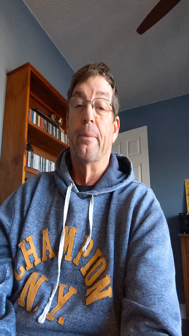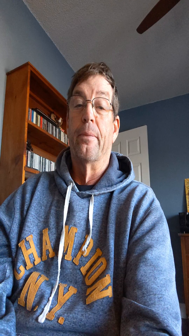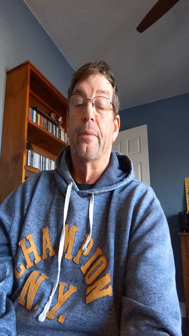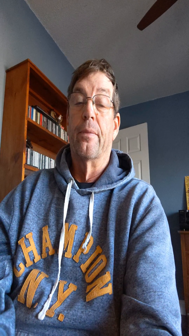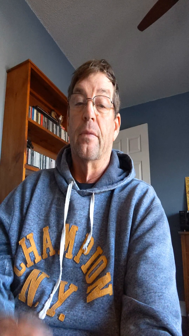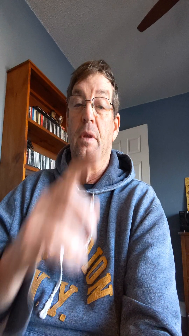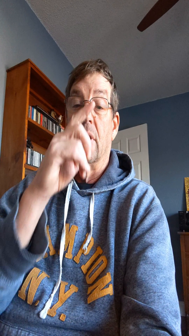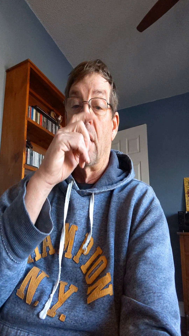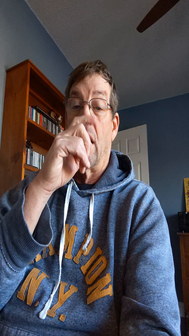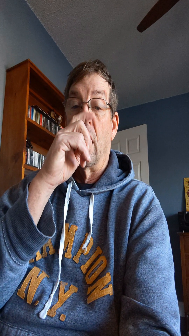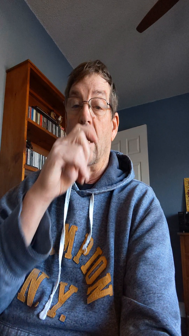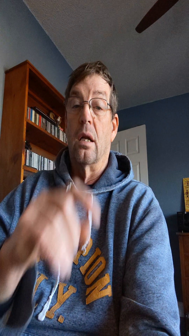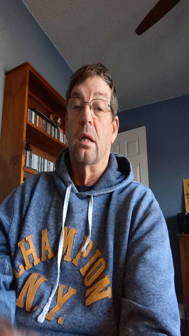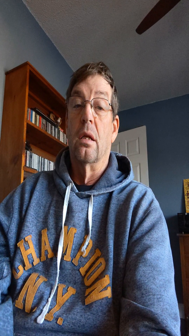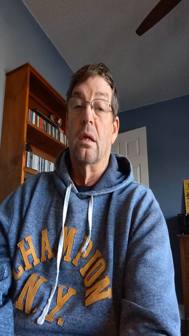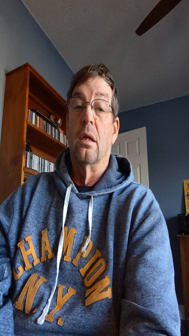doll